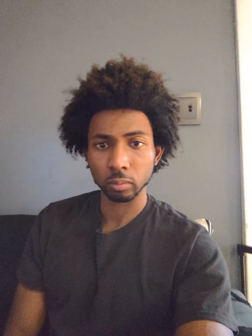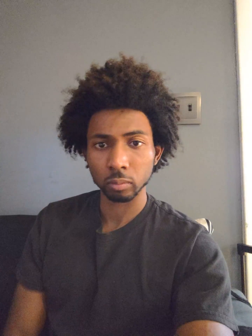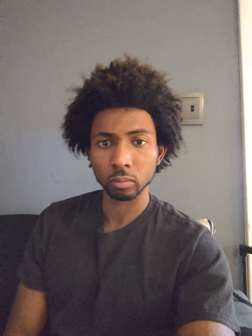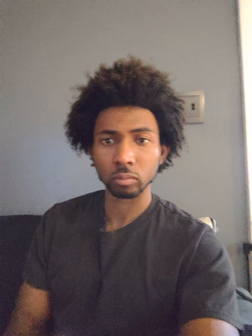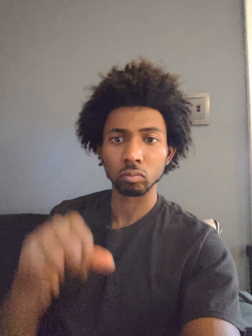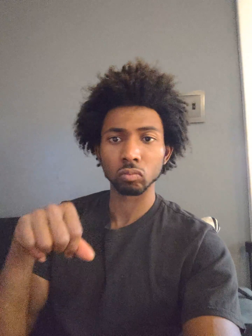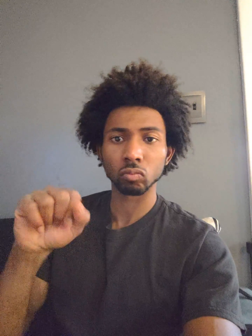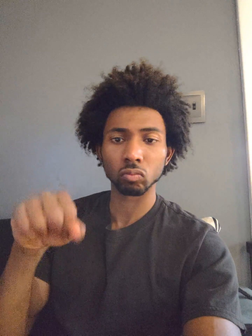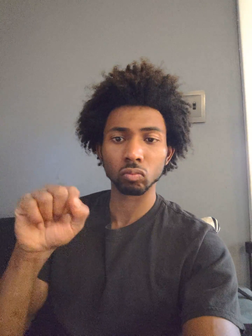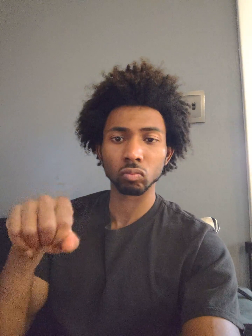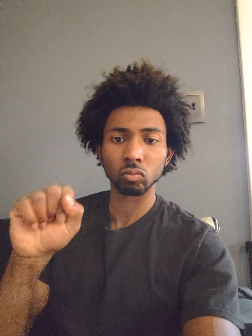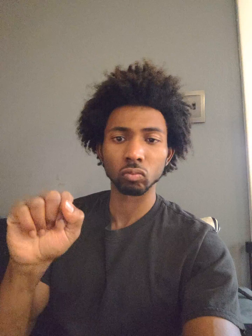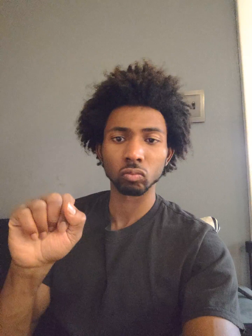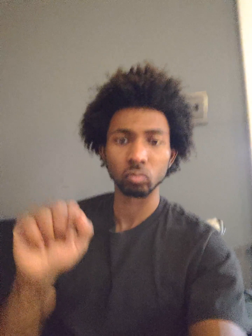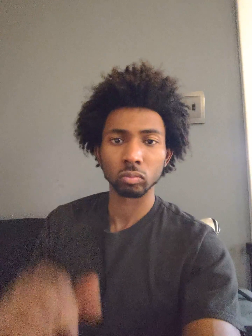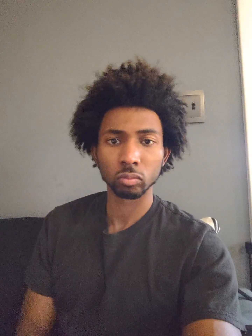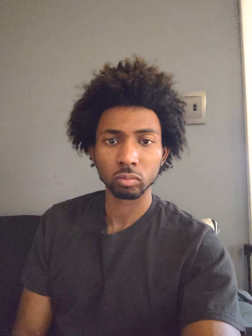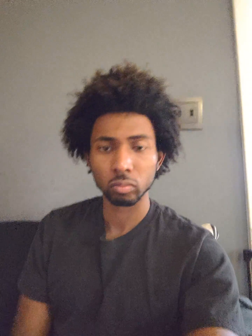motorcycle